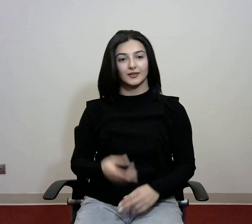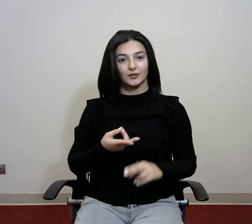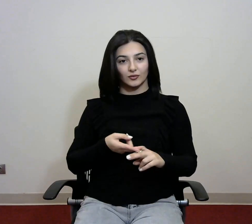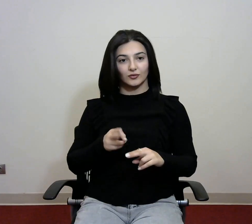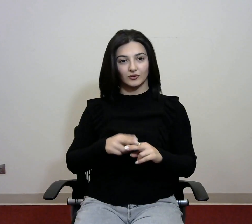bu